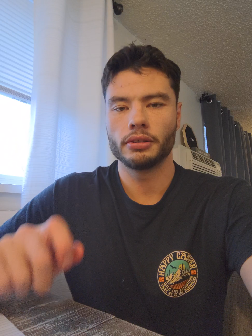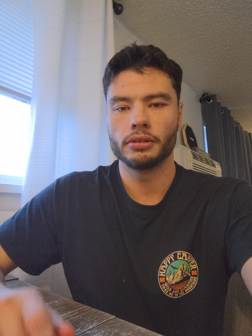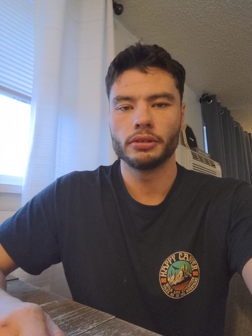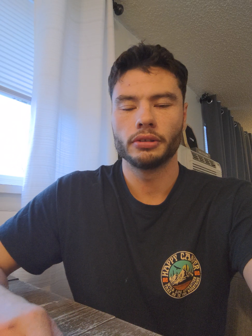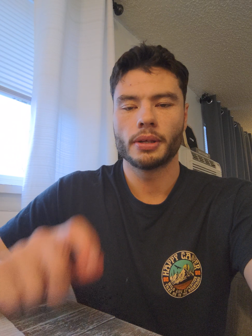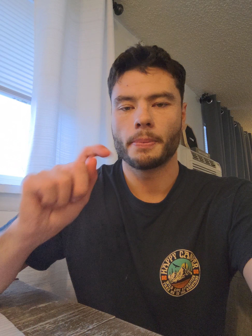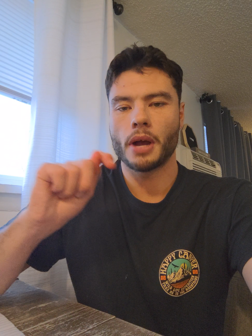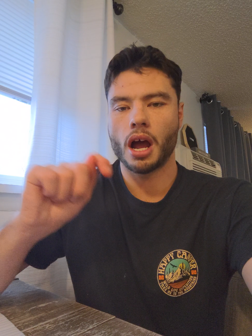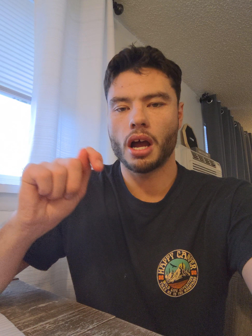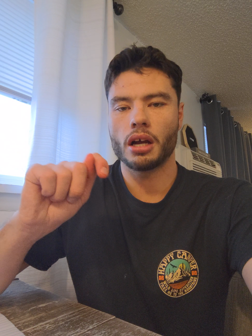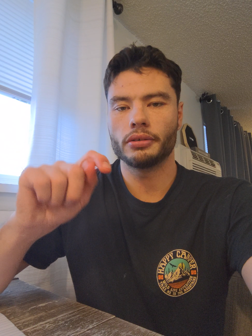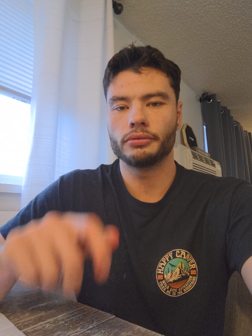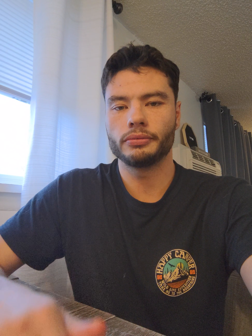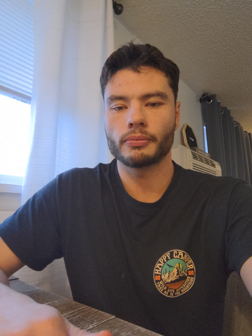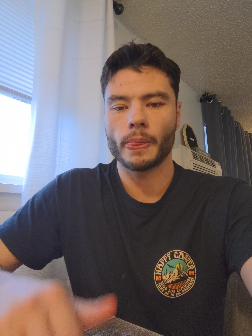potty